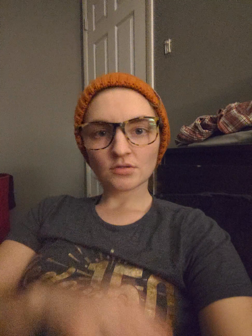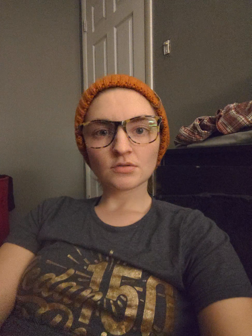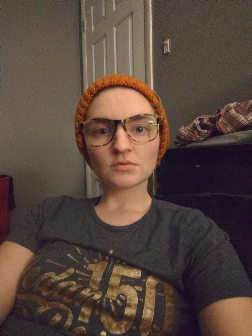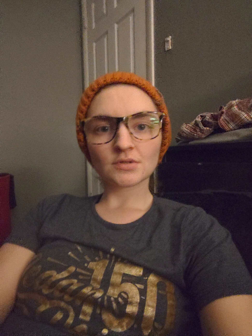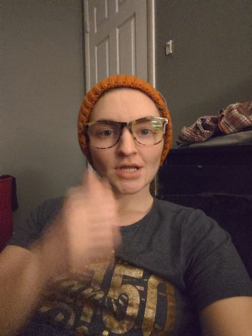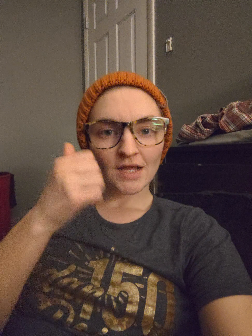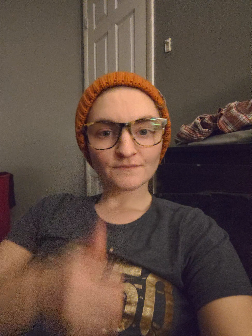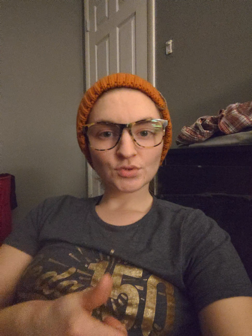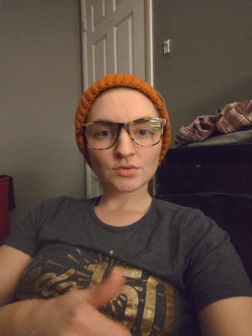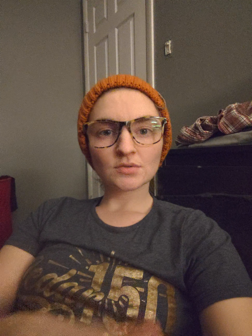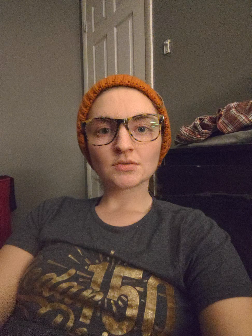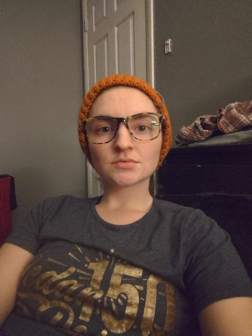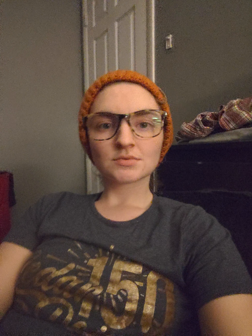every